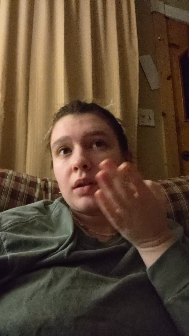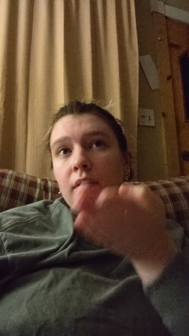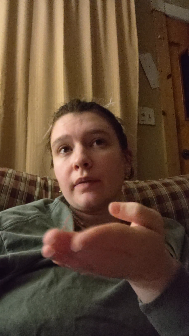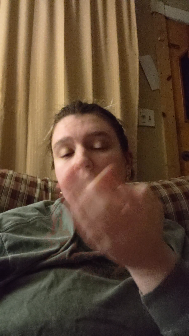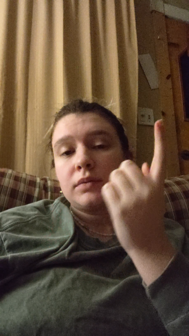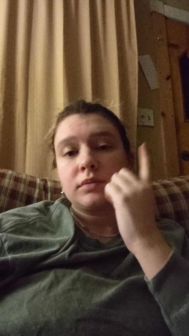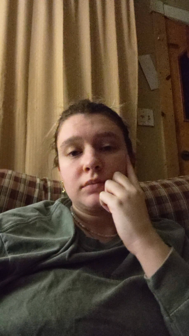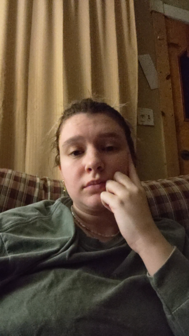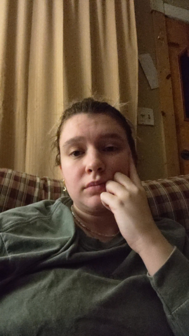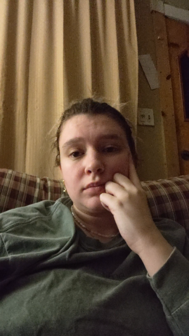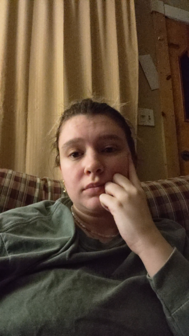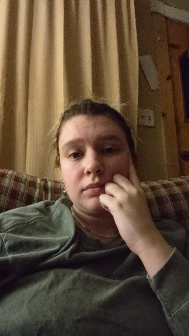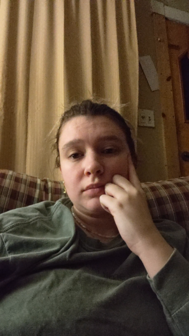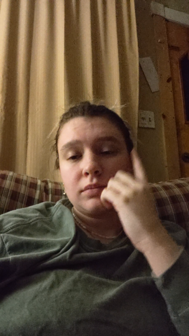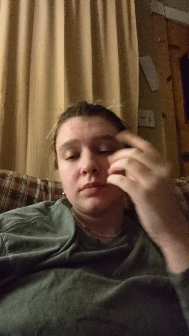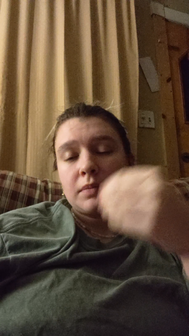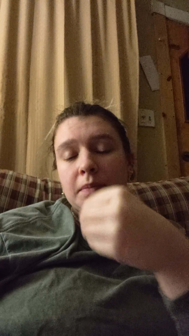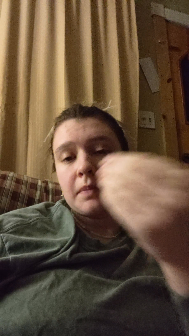buy